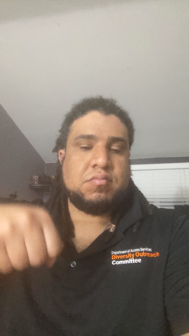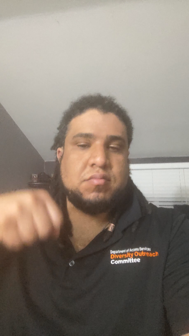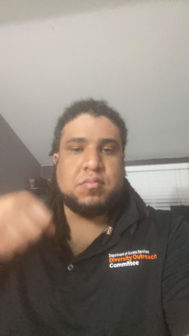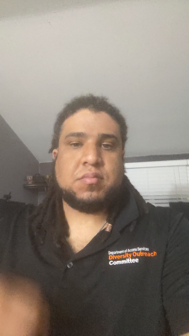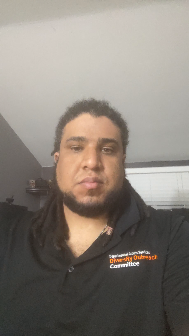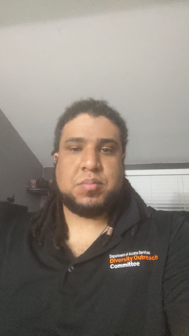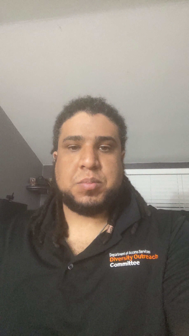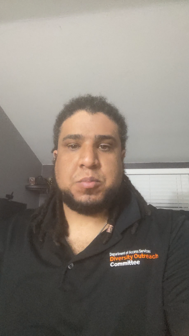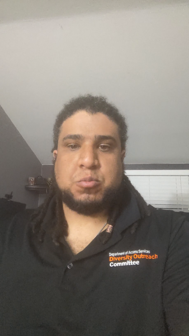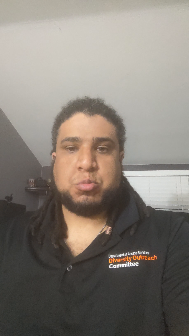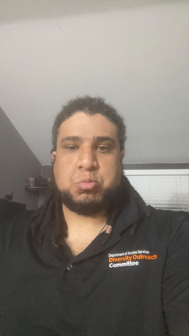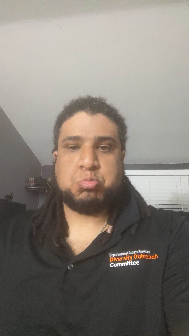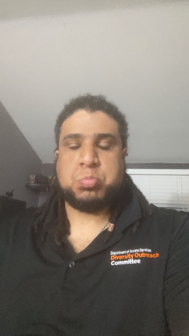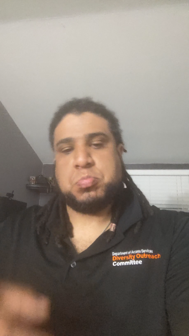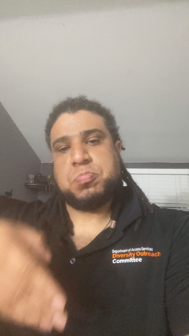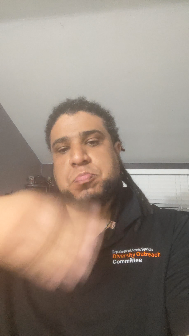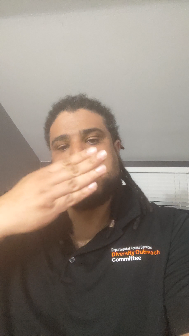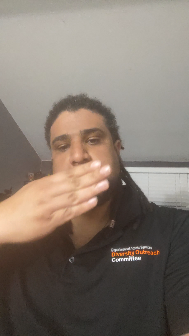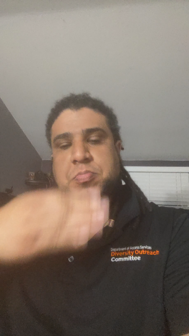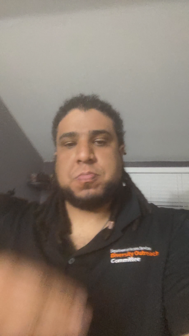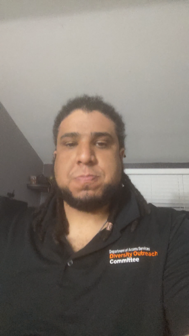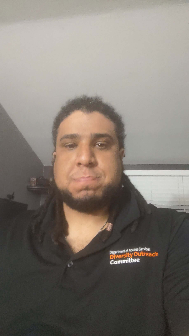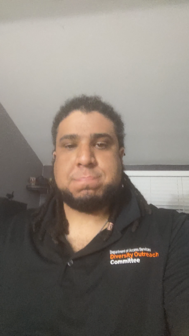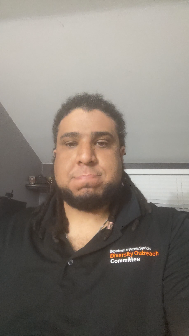kick